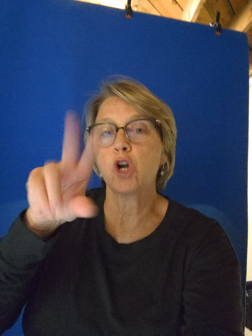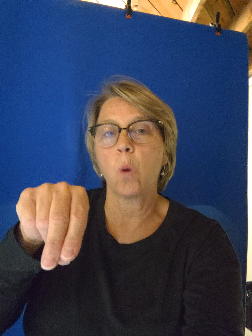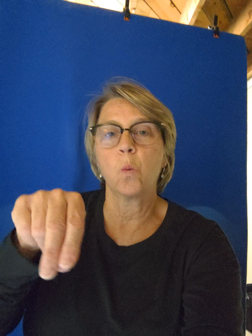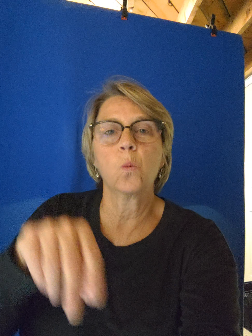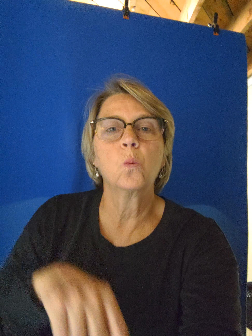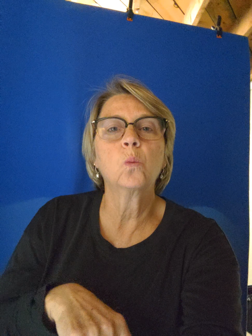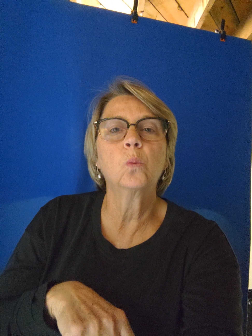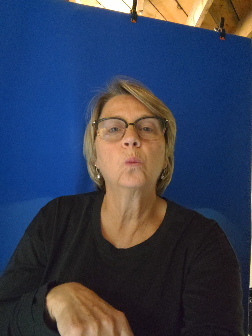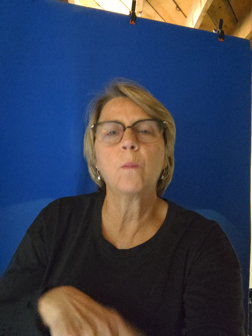no